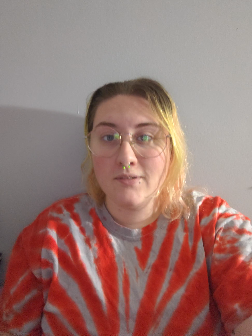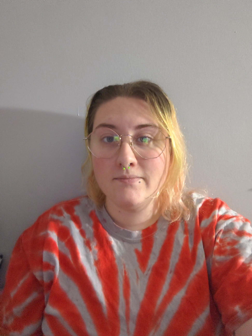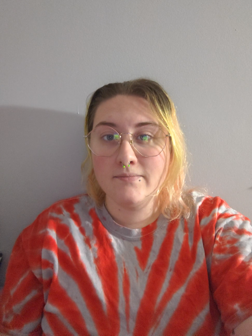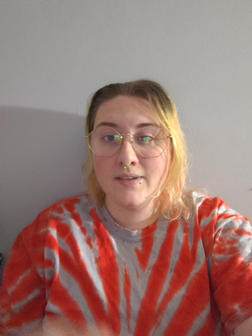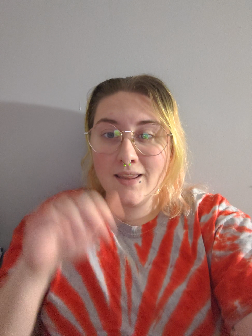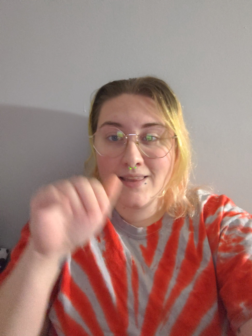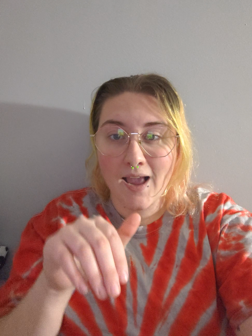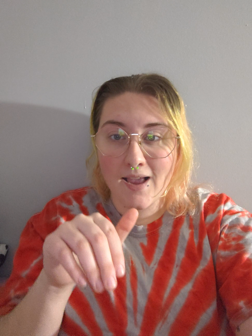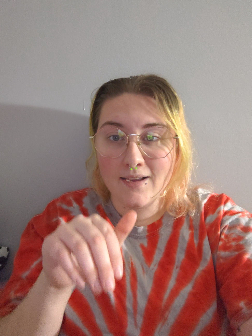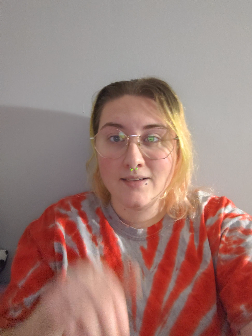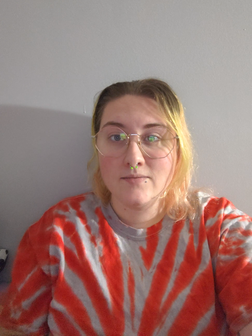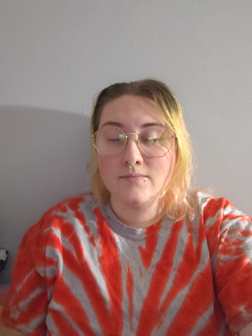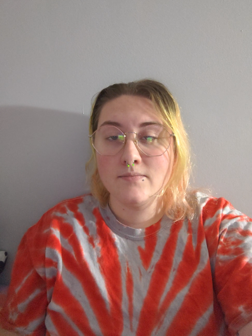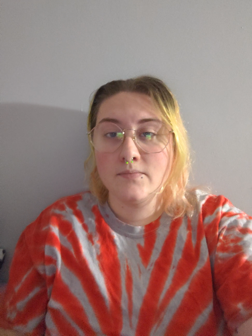night